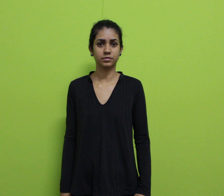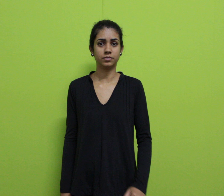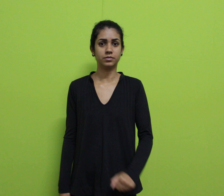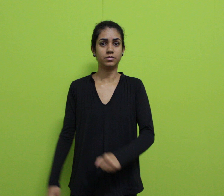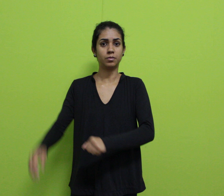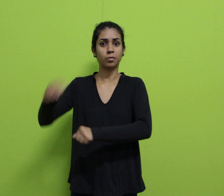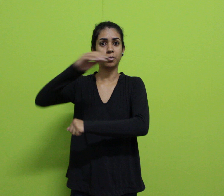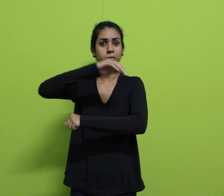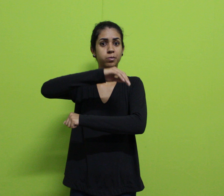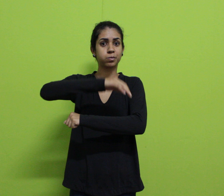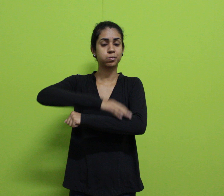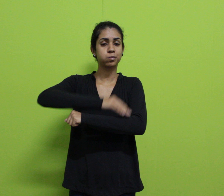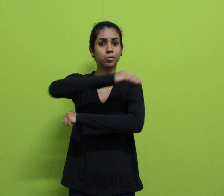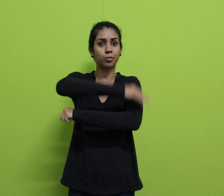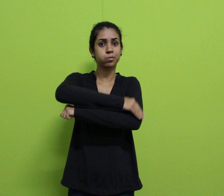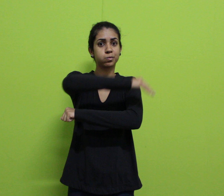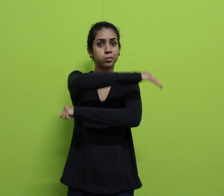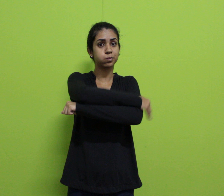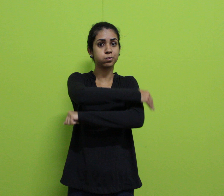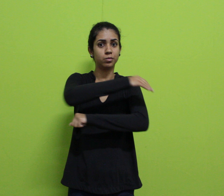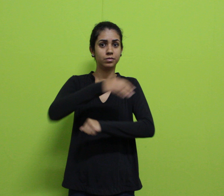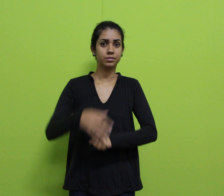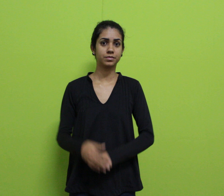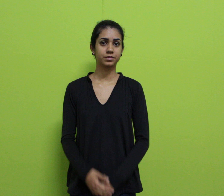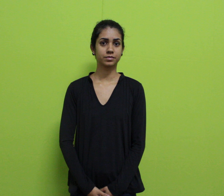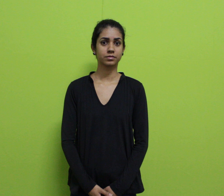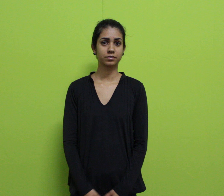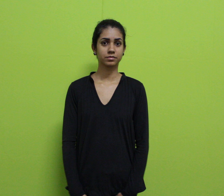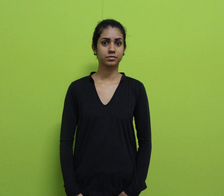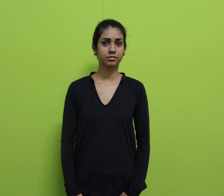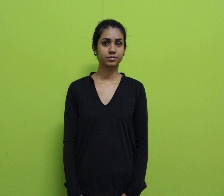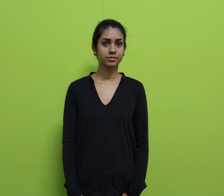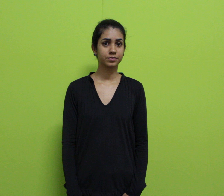sapo